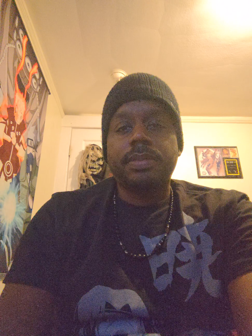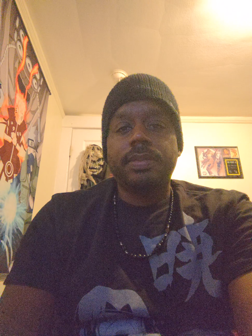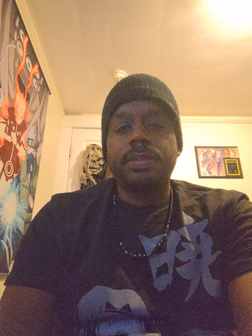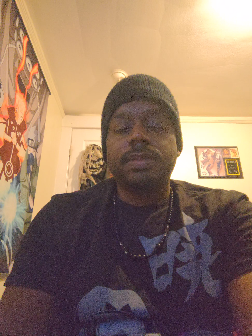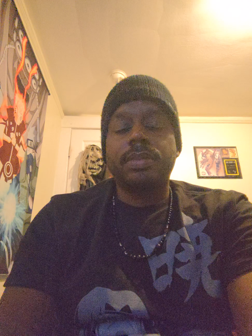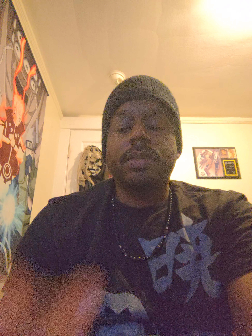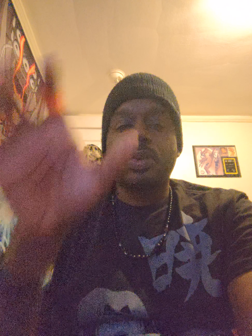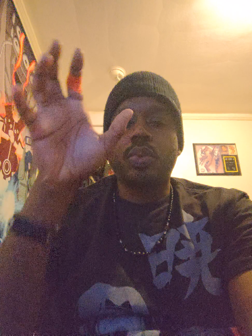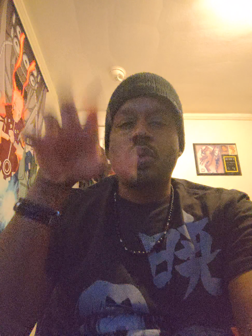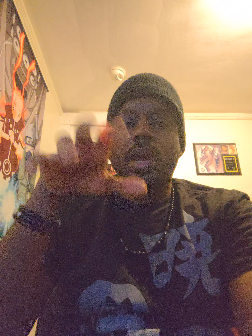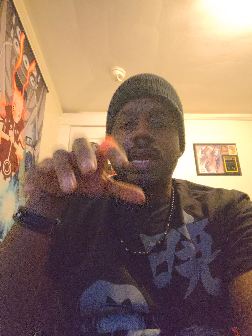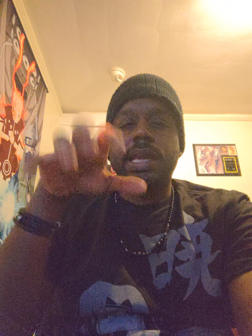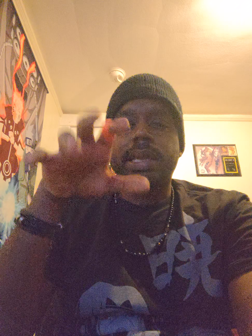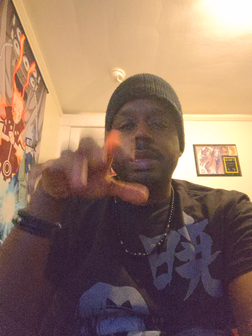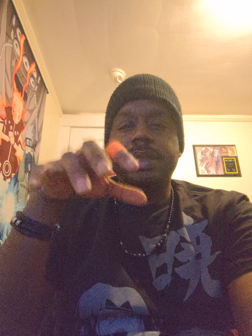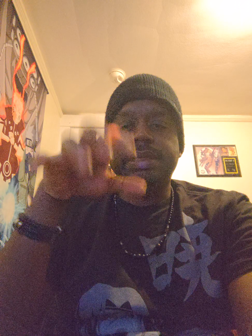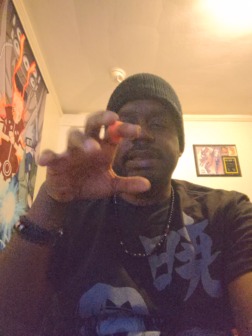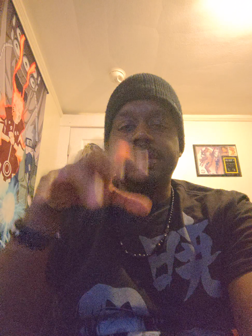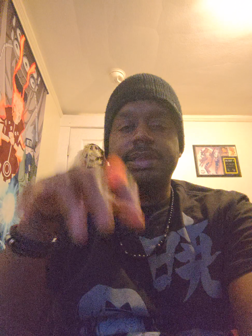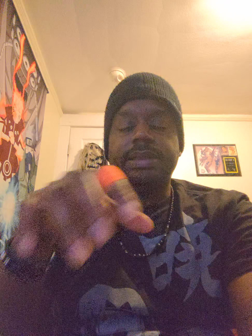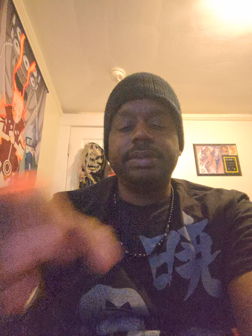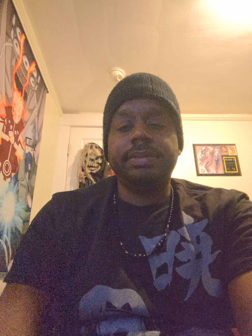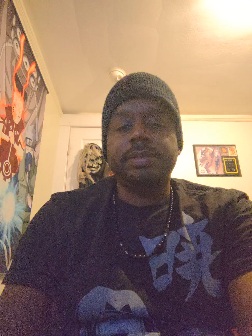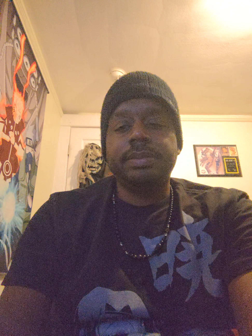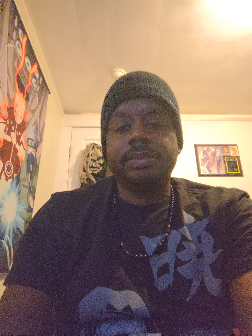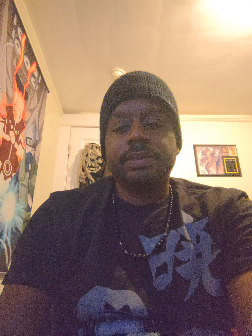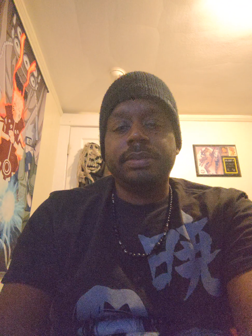rain